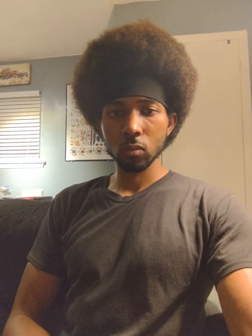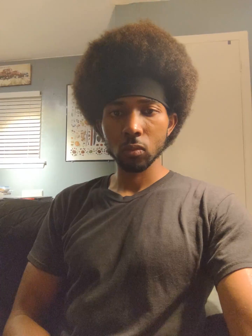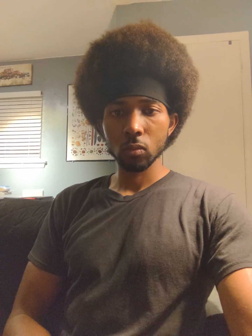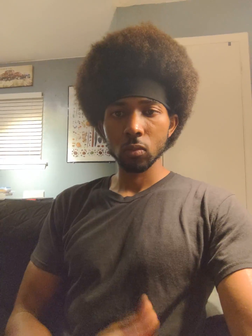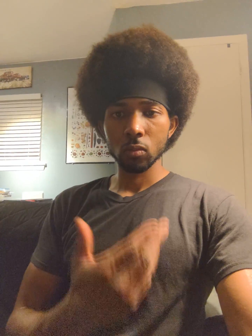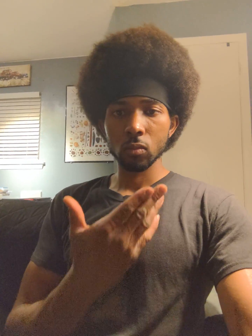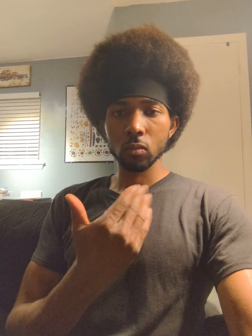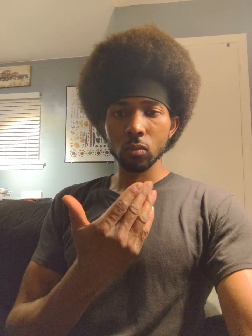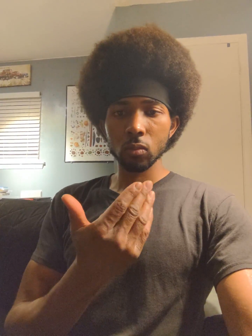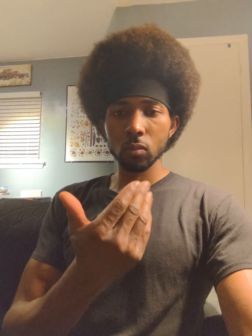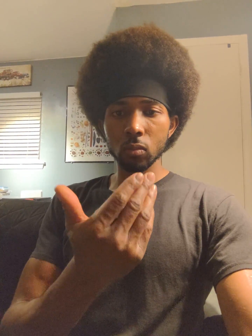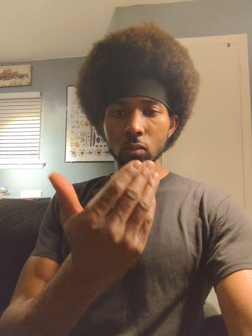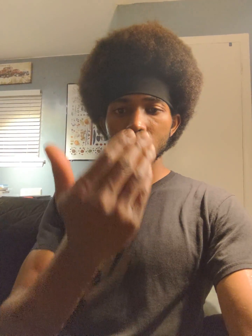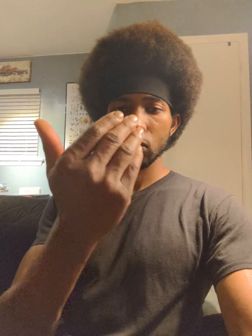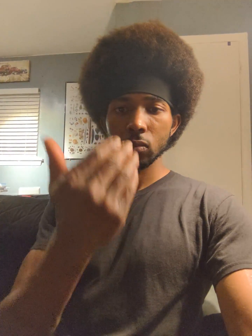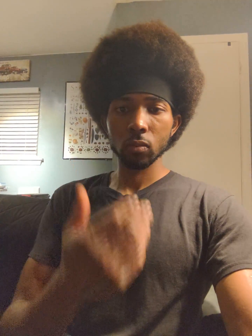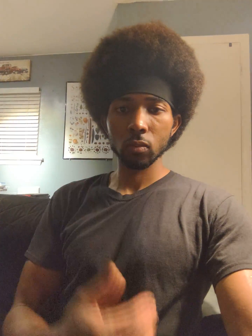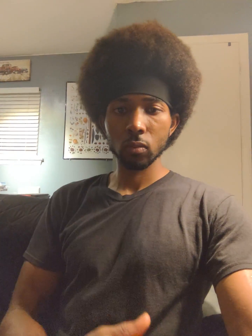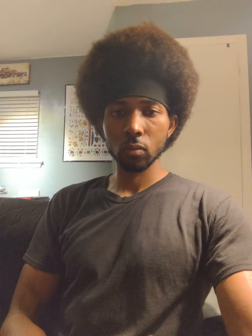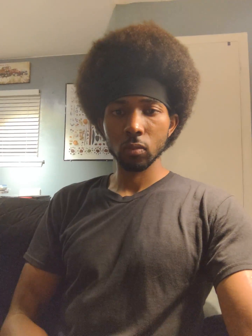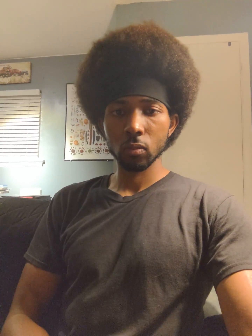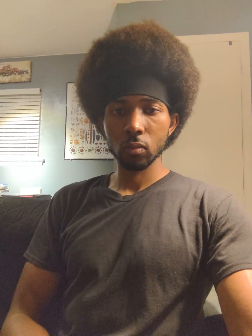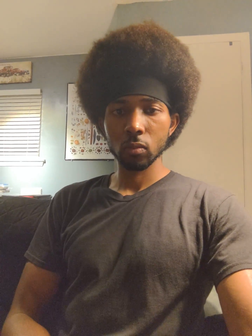butterfly